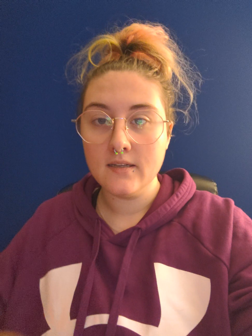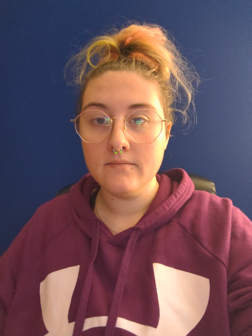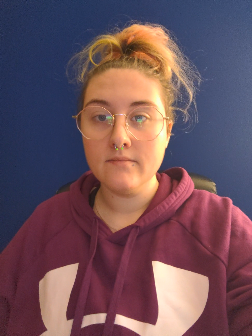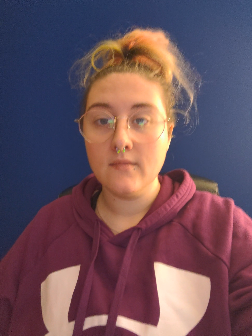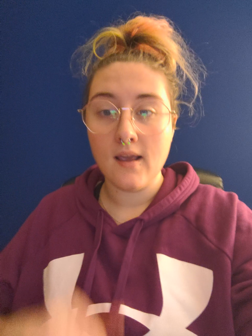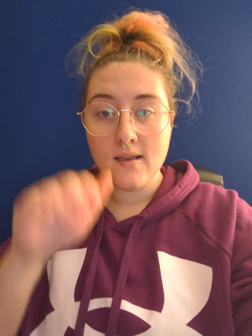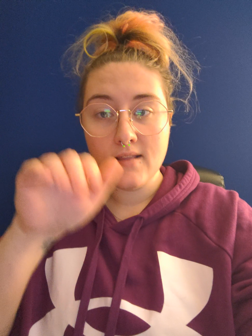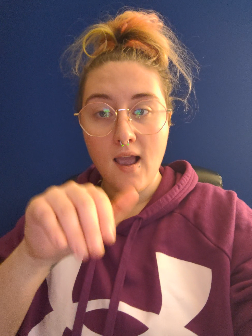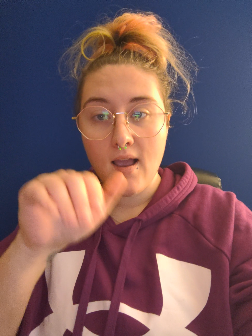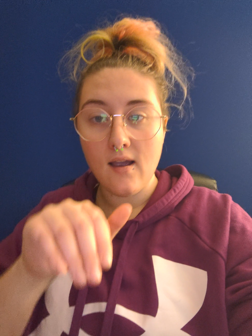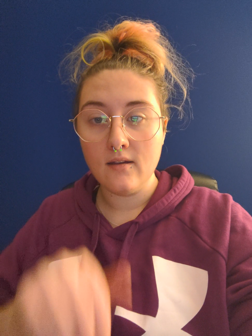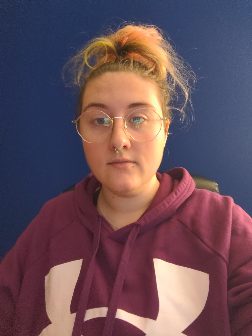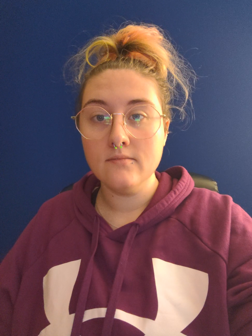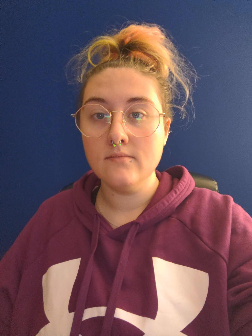night